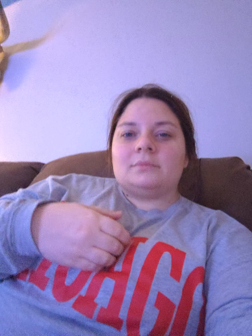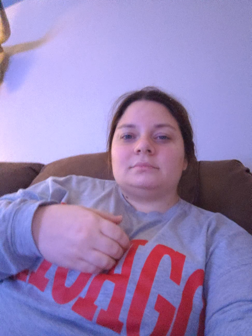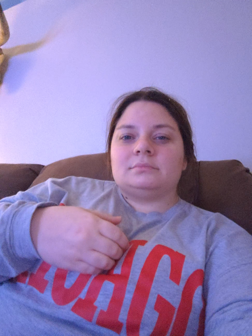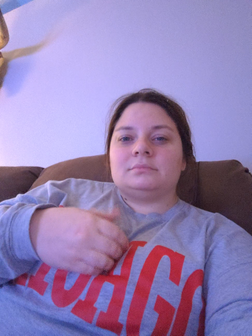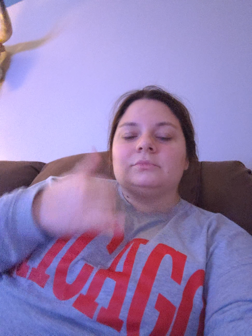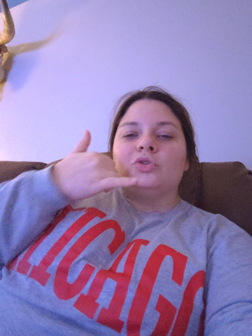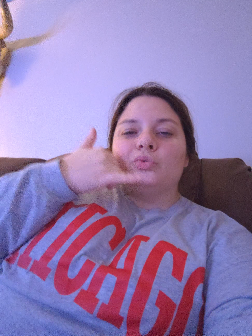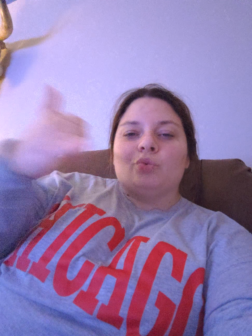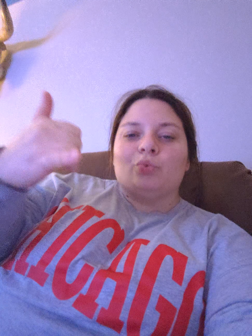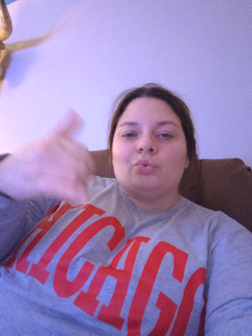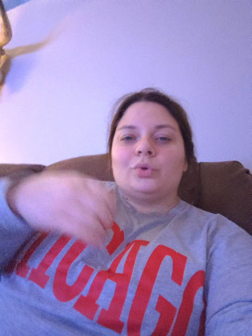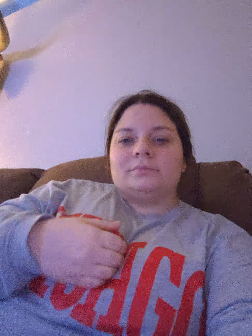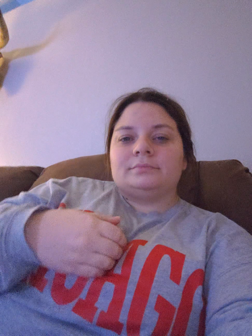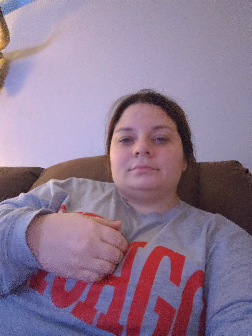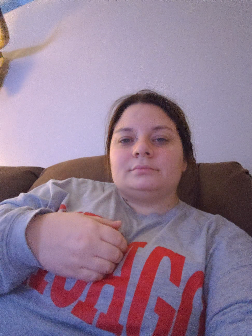call on the phone